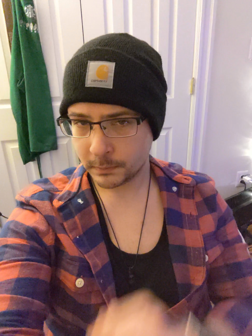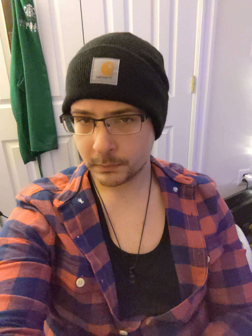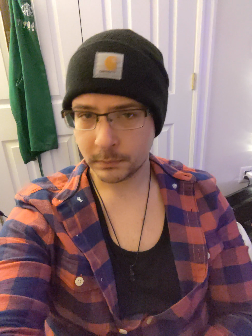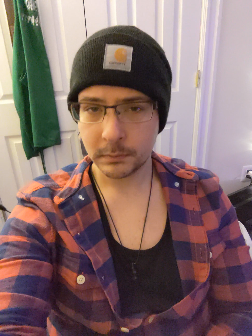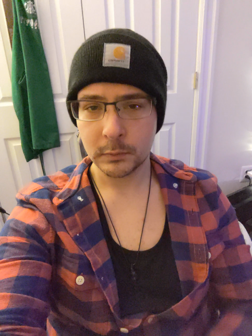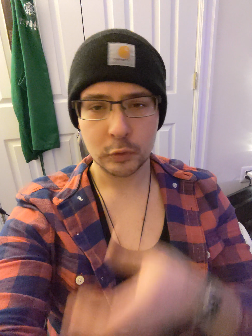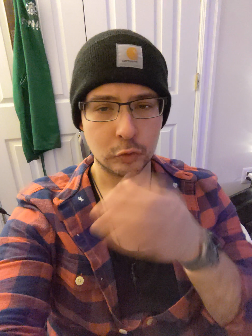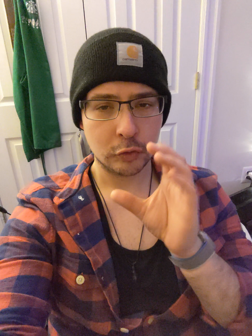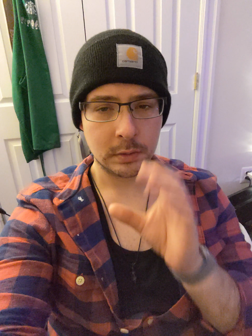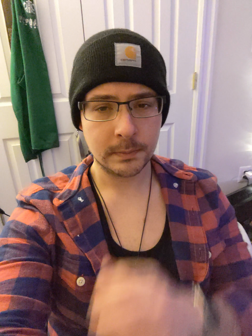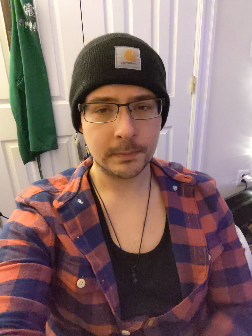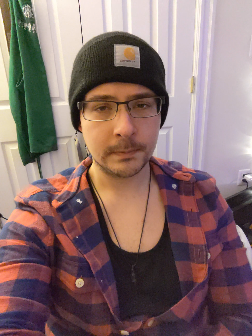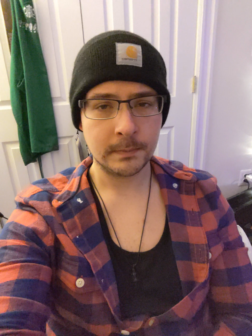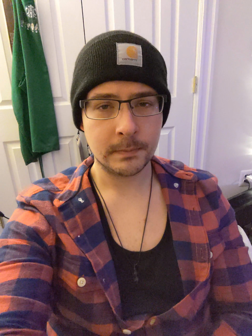drink